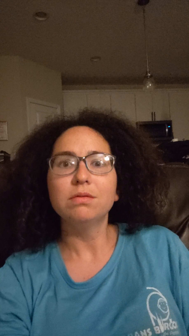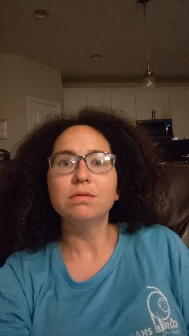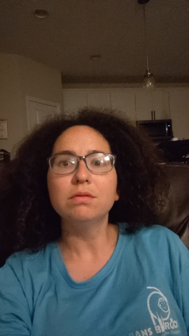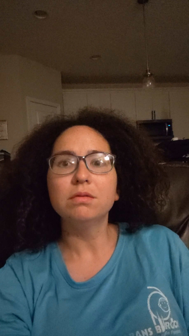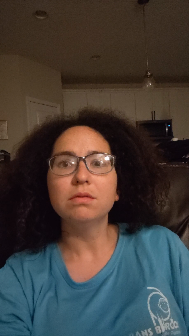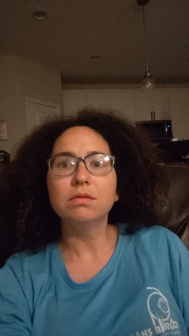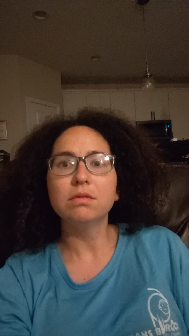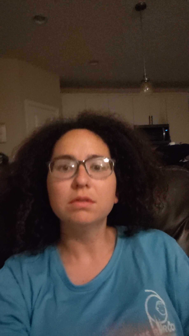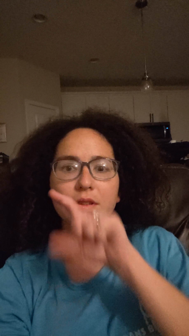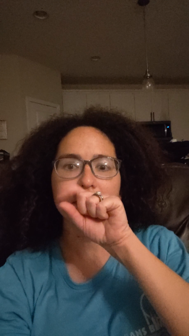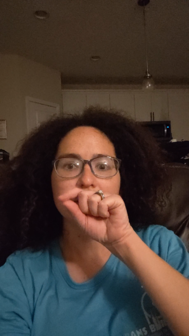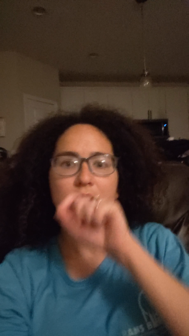chicken